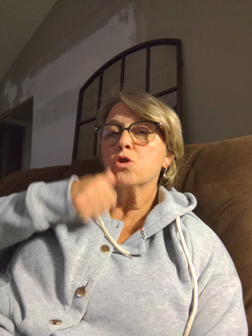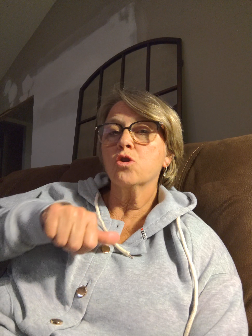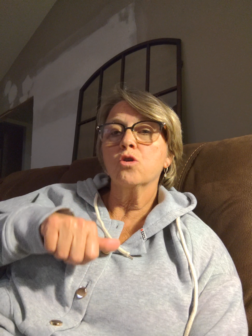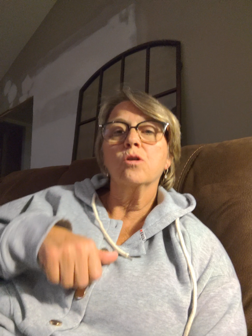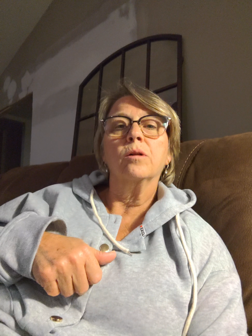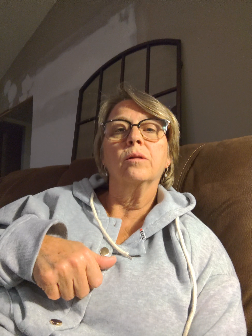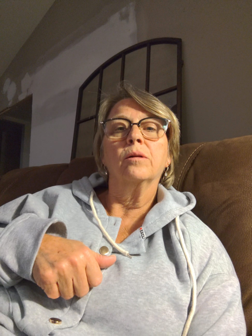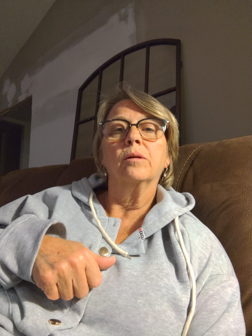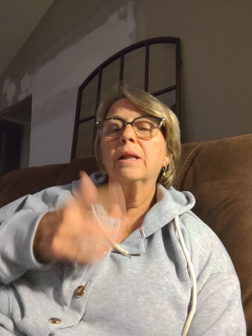girl